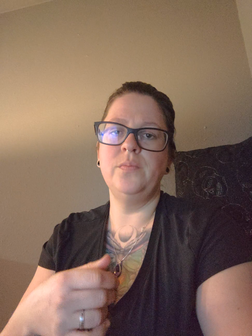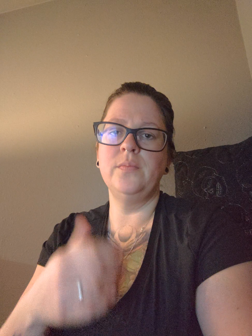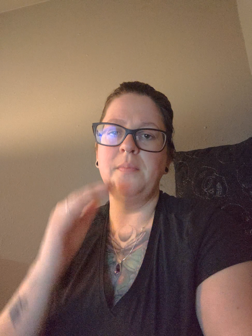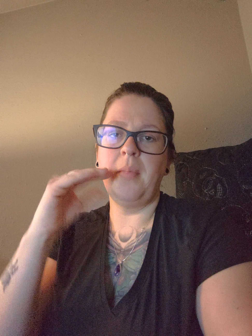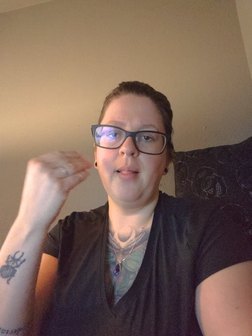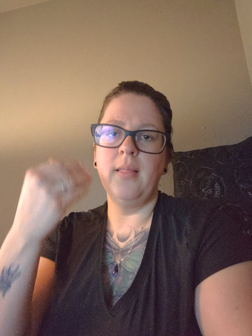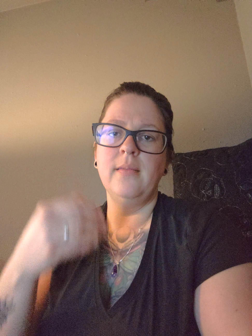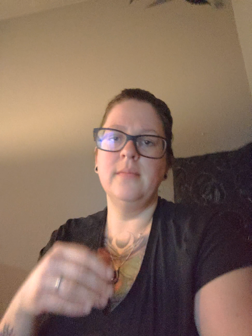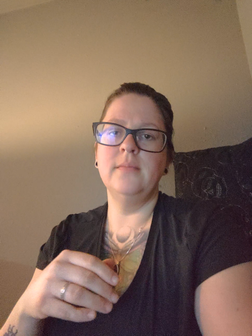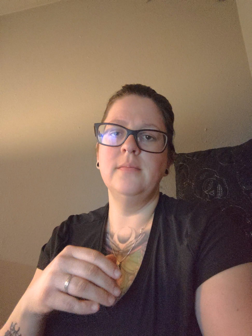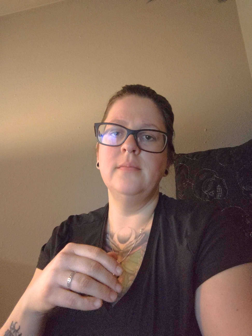smile